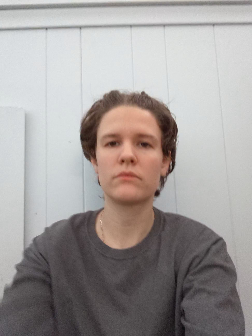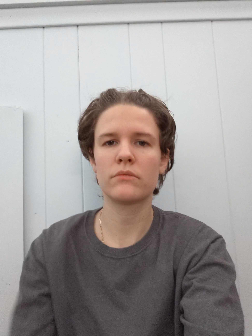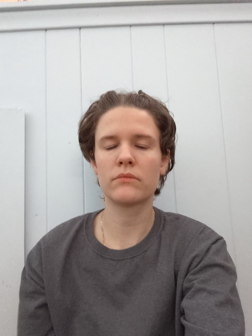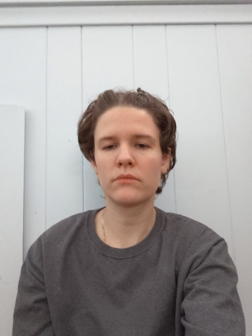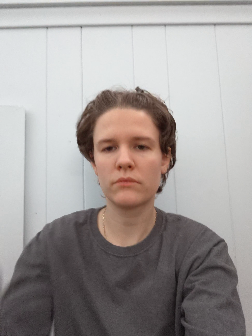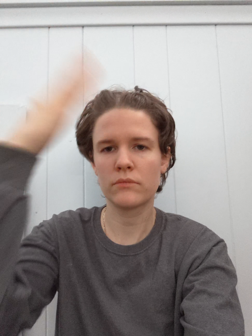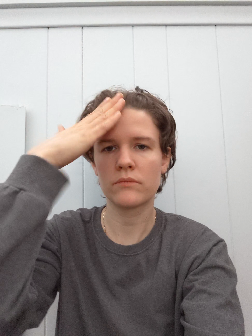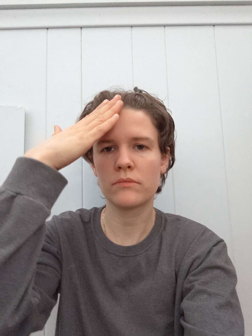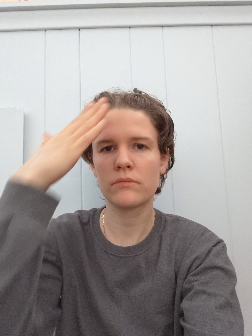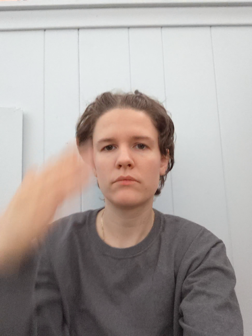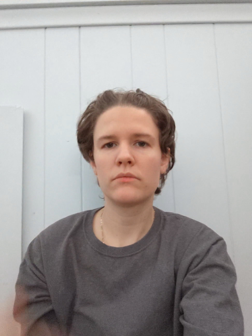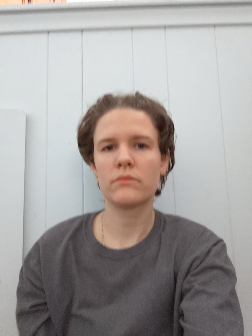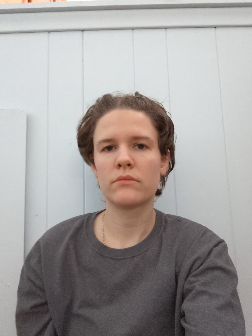hat